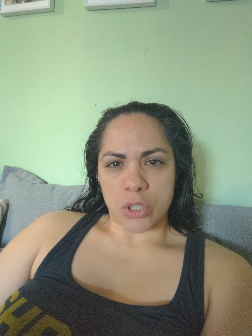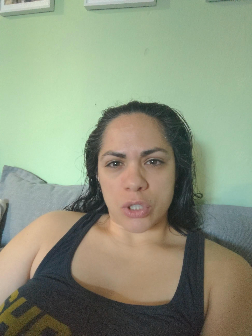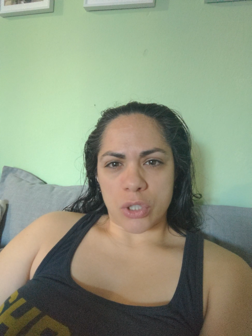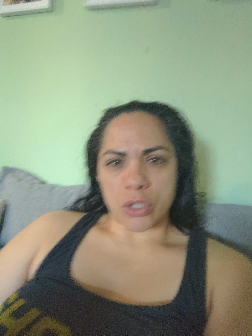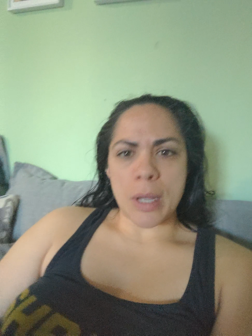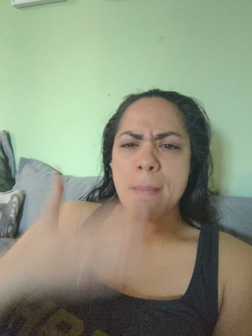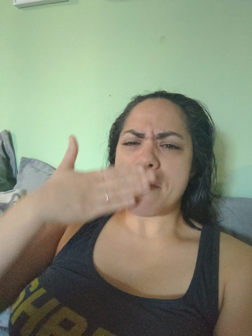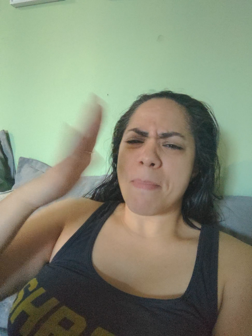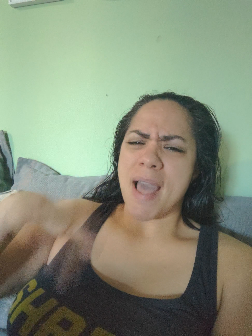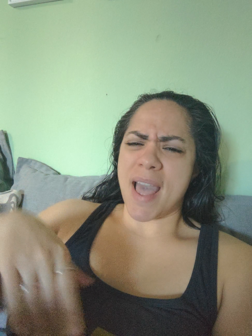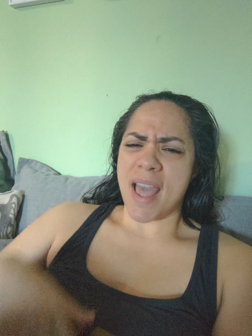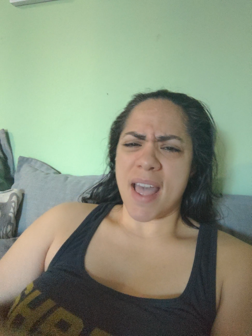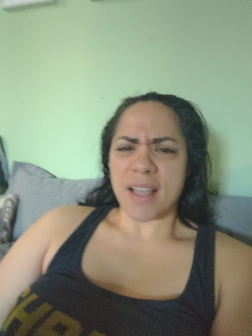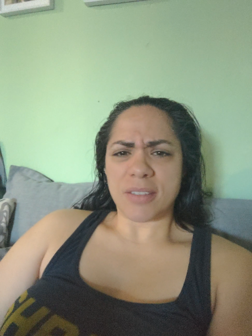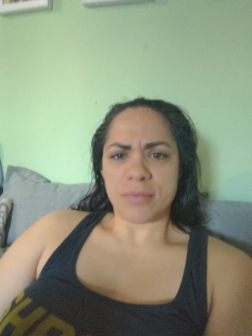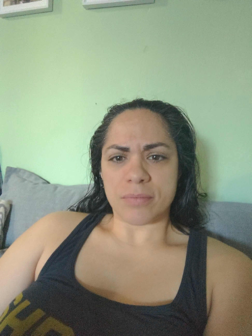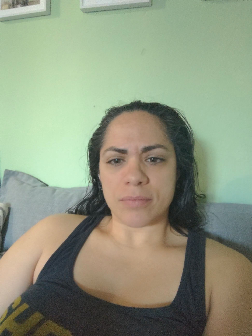bad